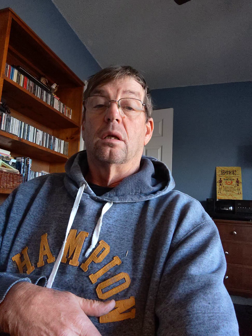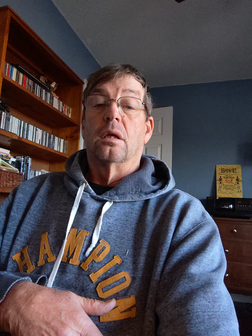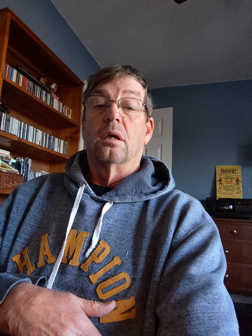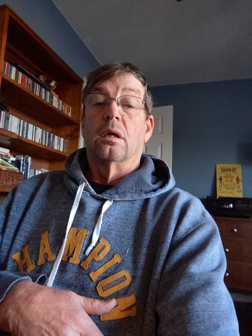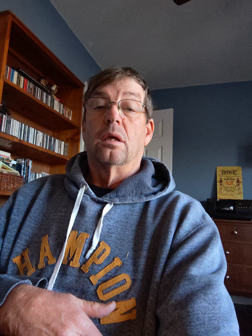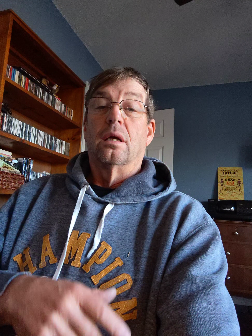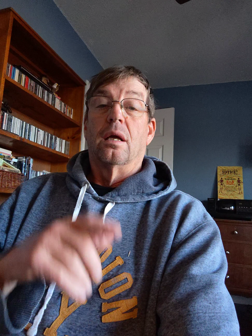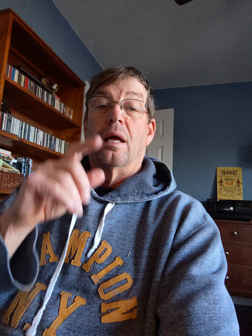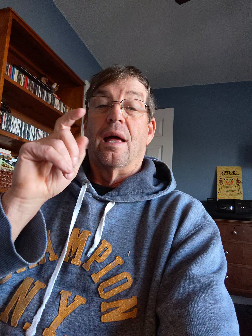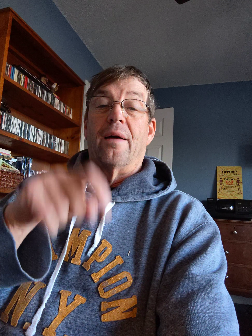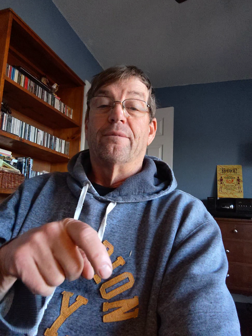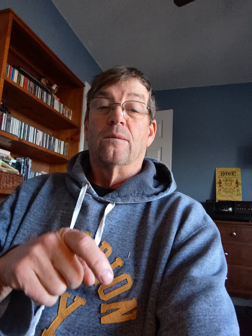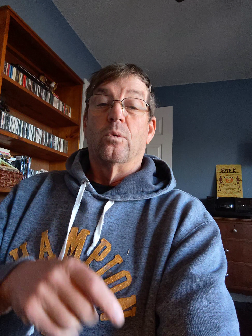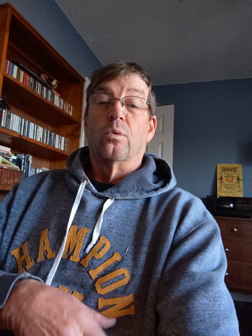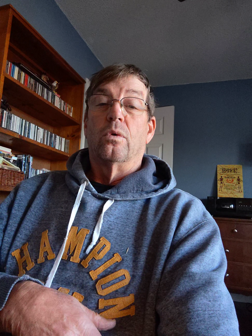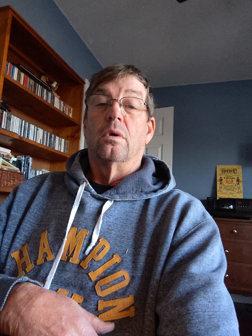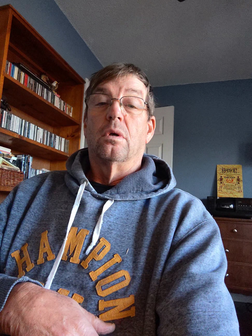have to